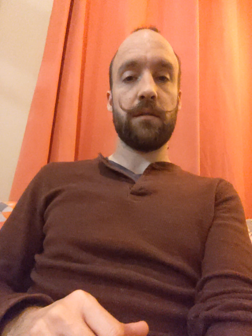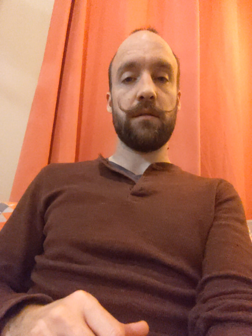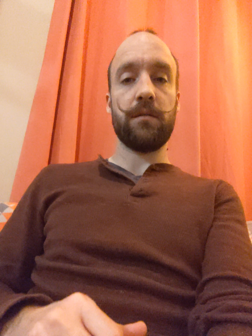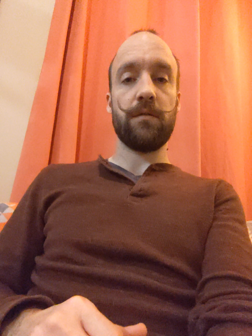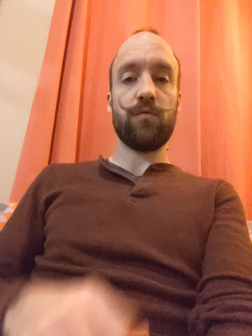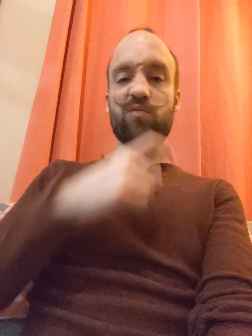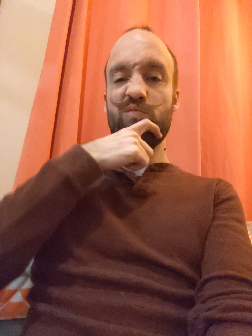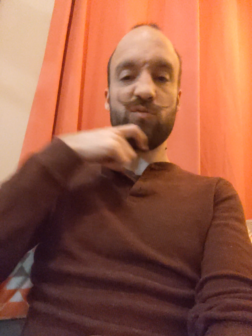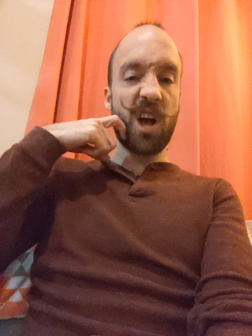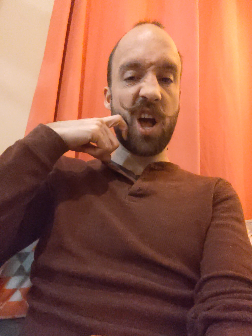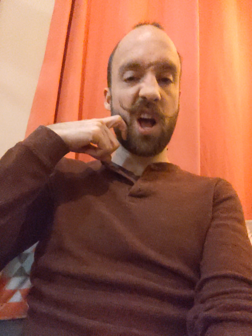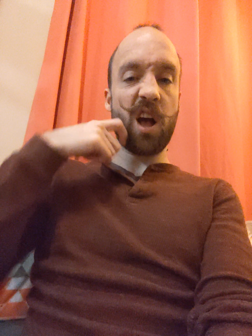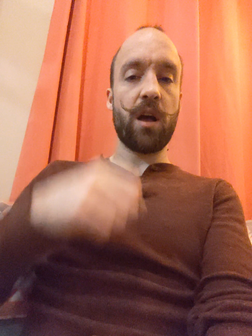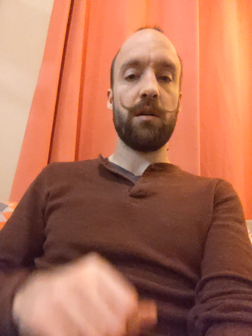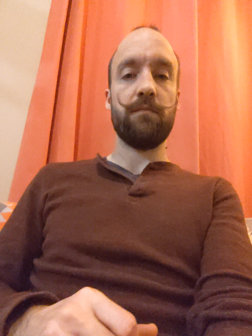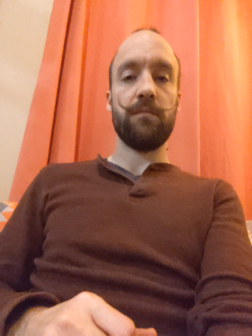dry